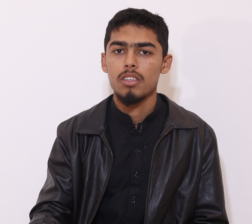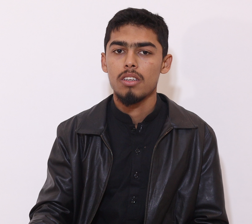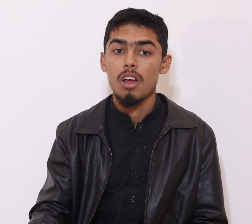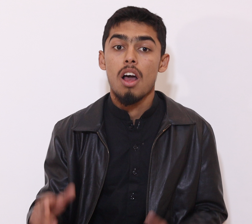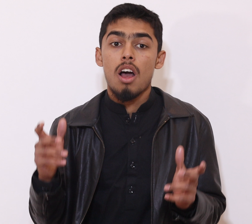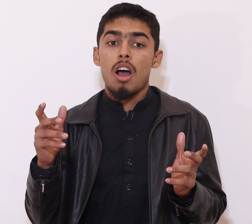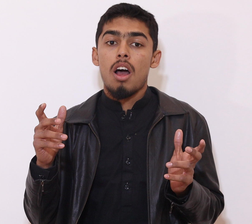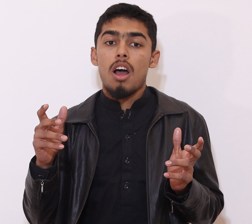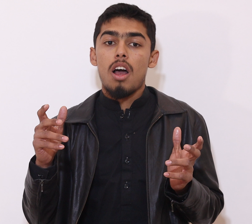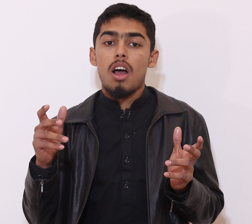surprise